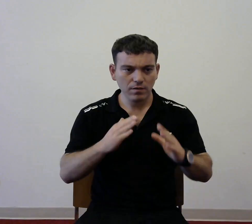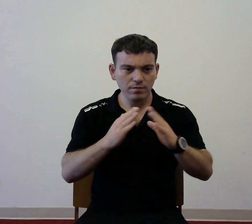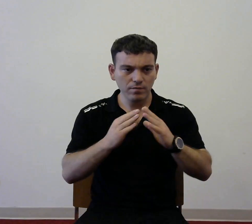ev